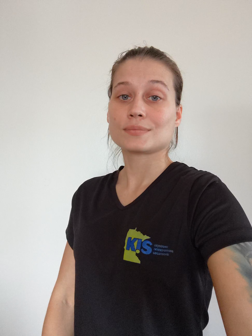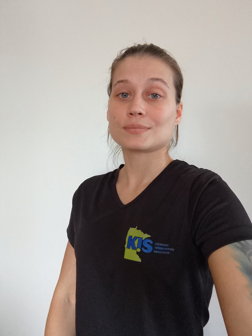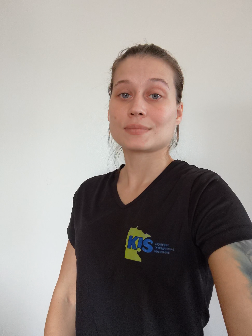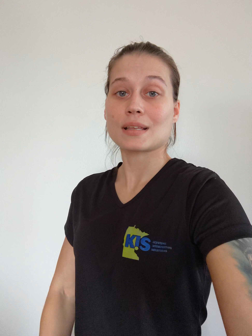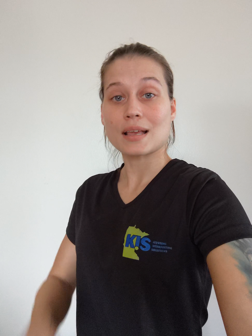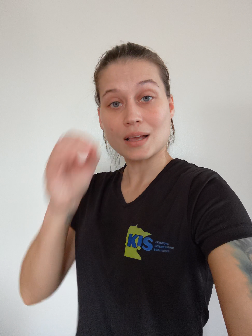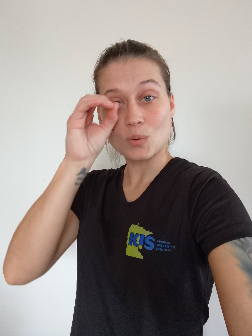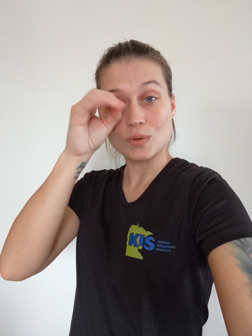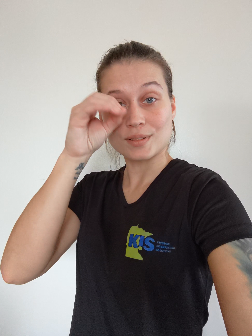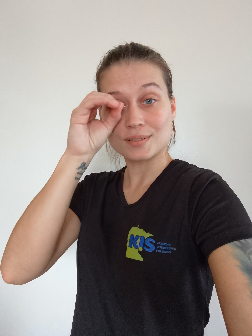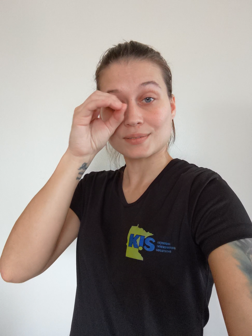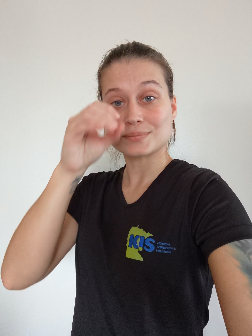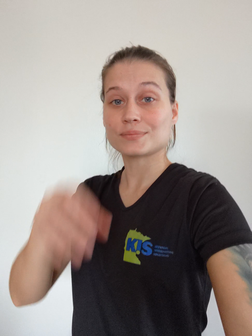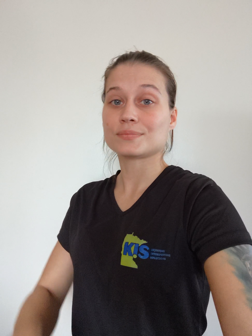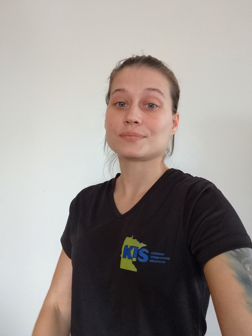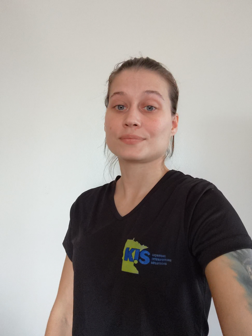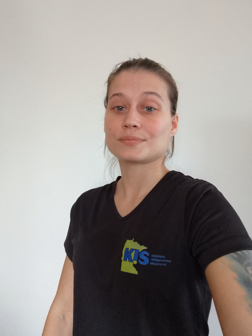owl